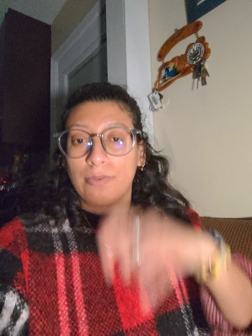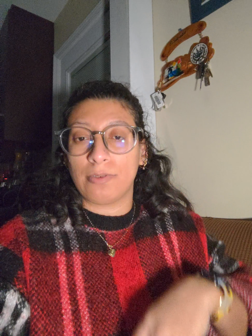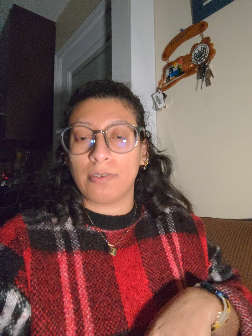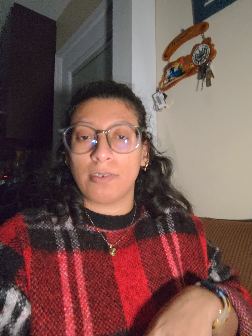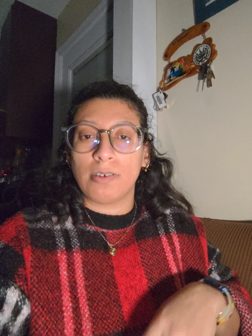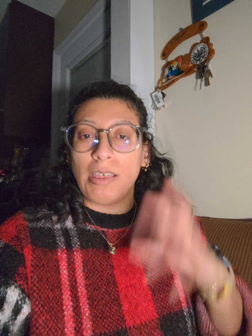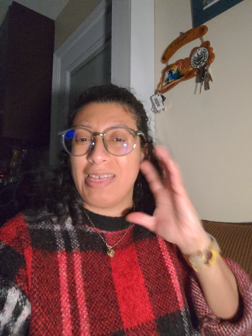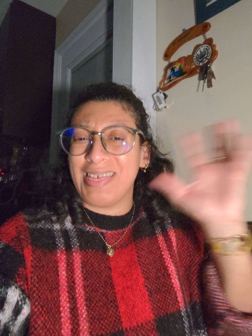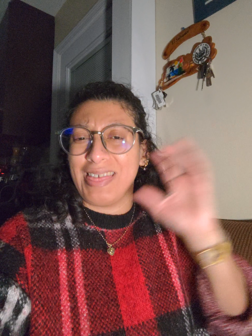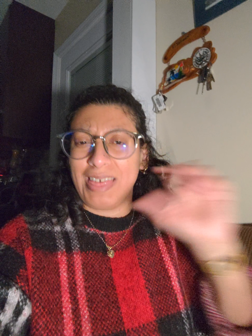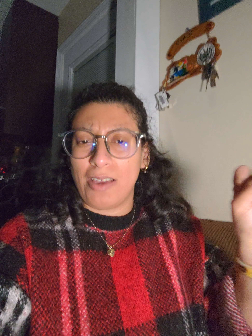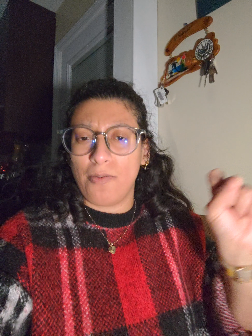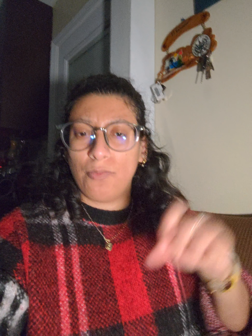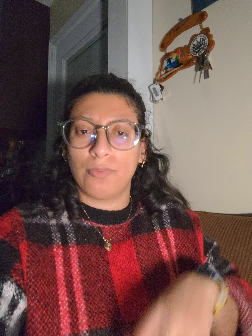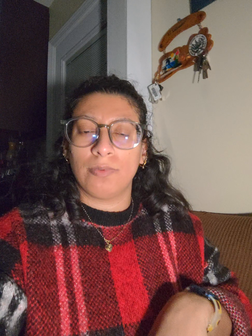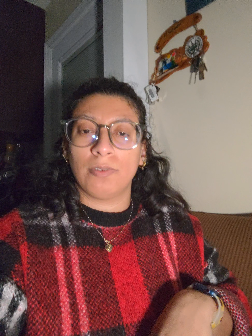loud